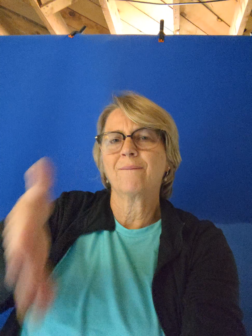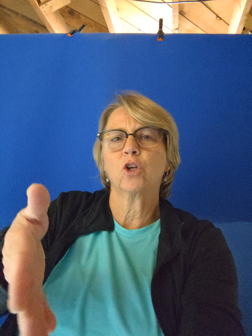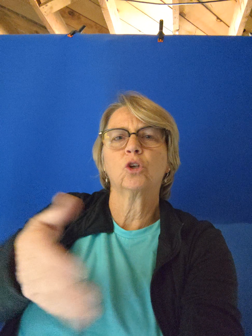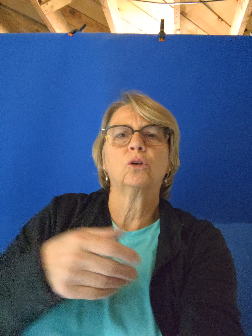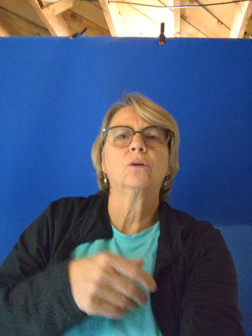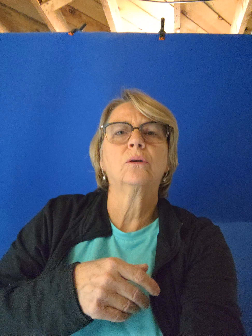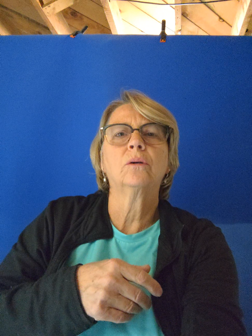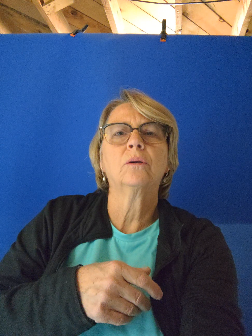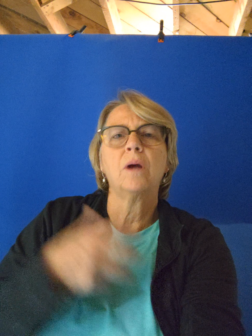after